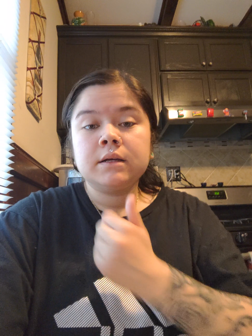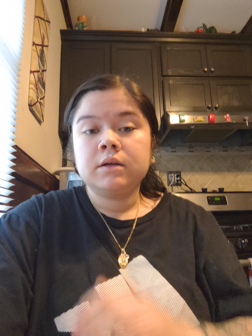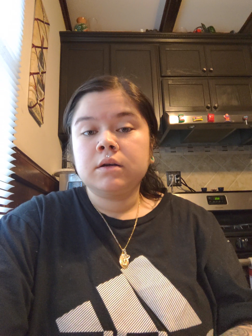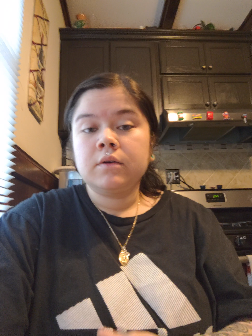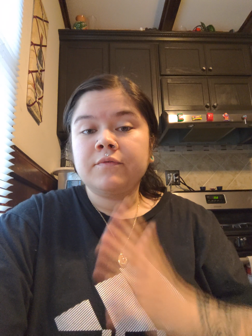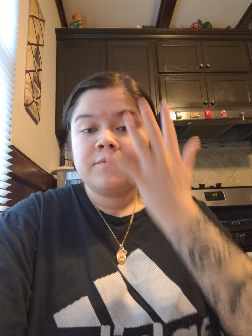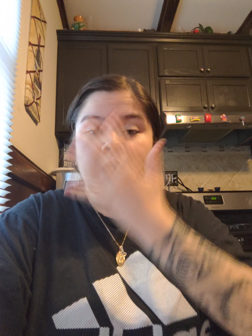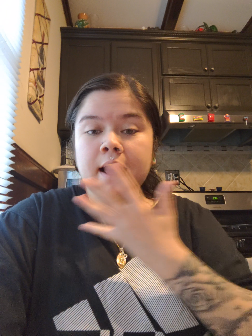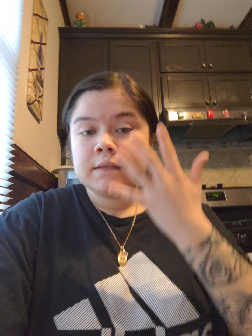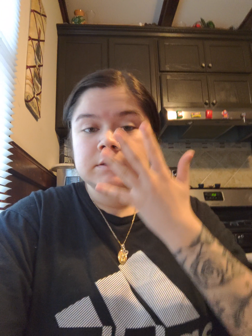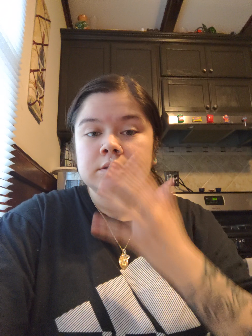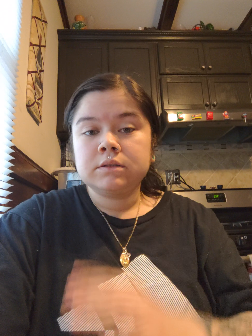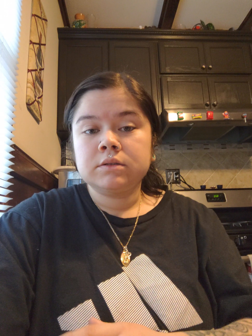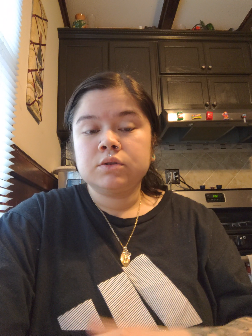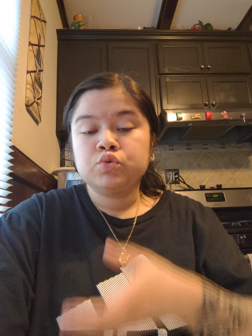face